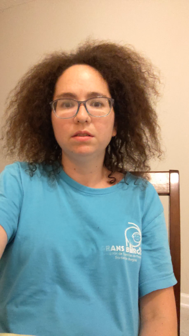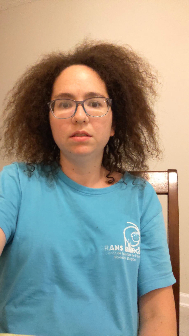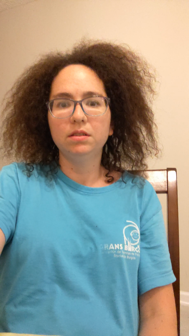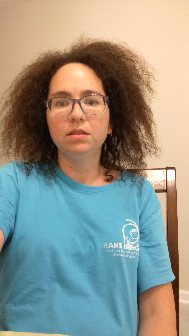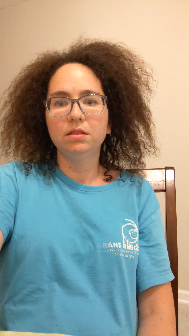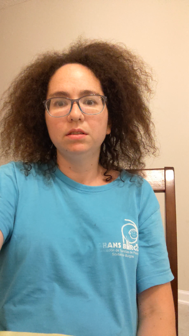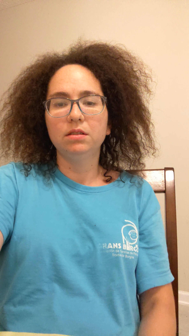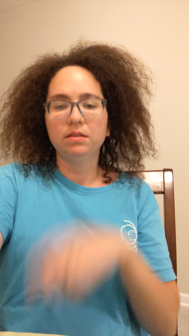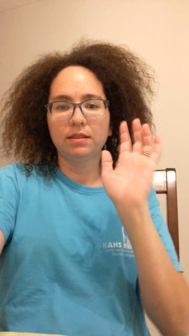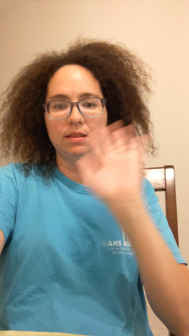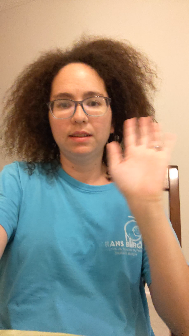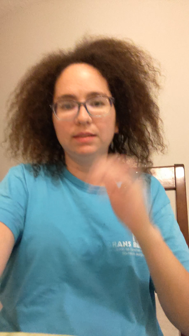hi